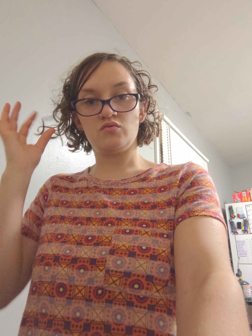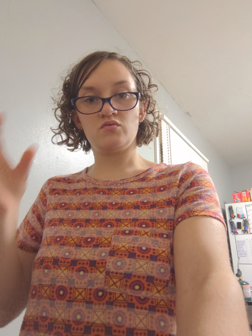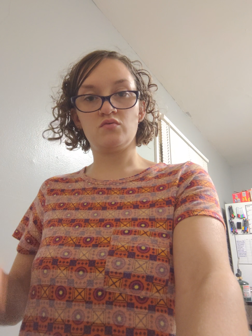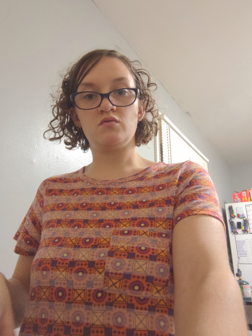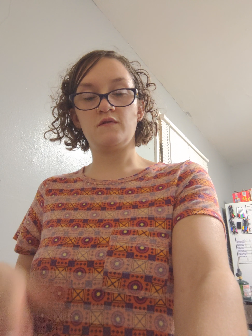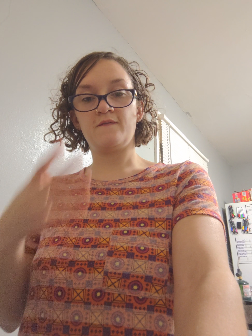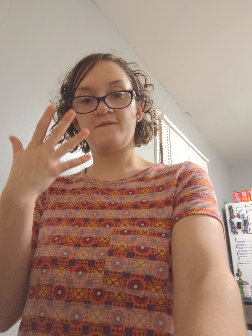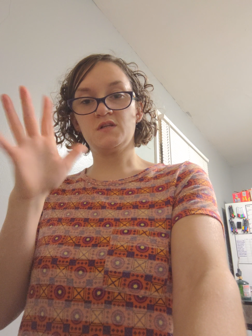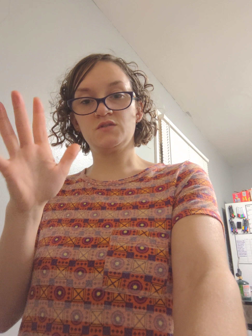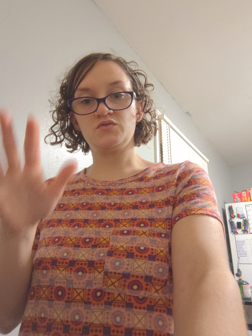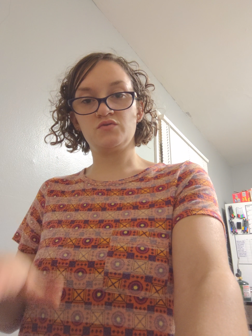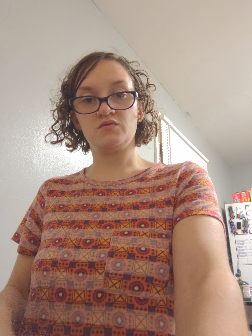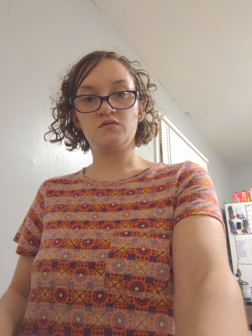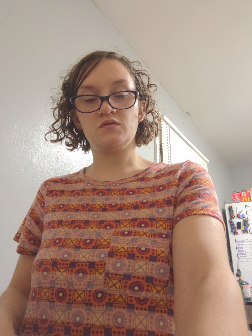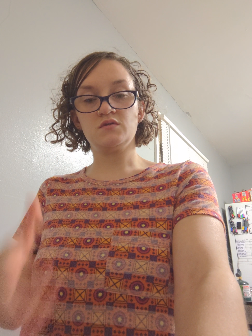finish